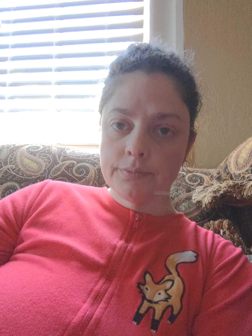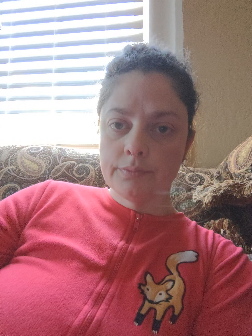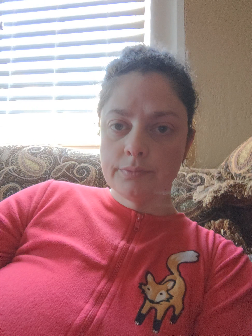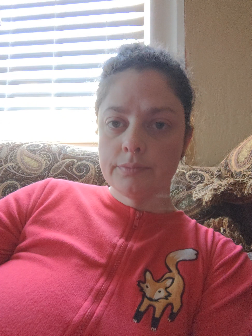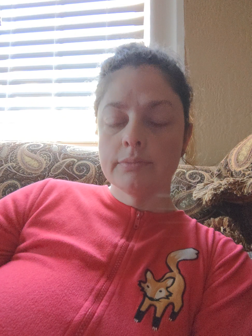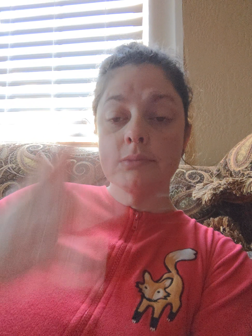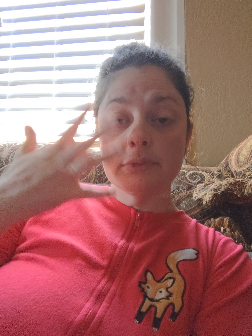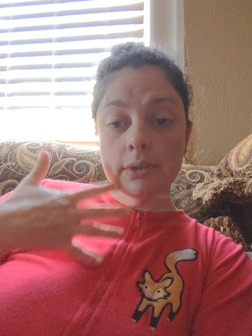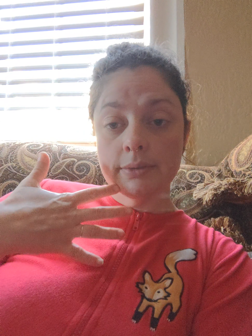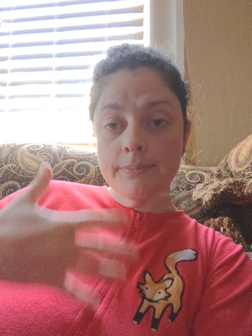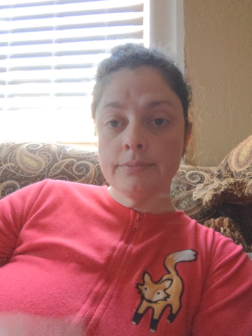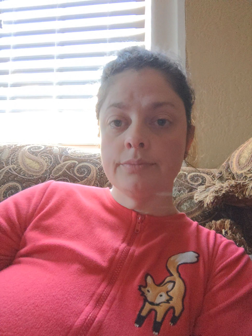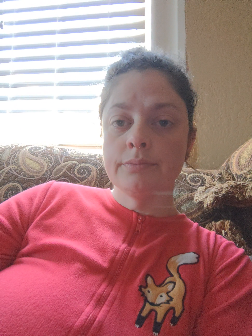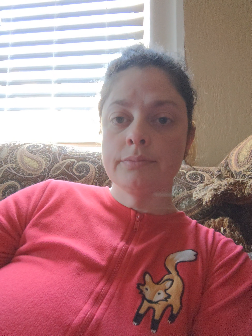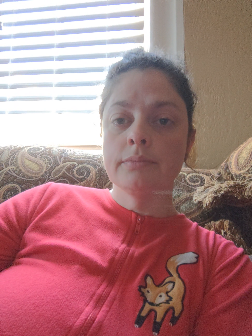sad